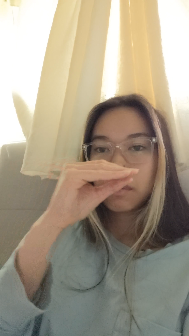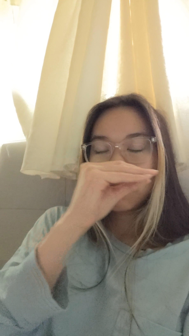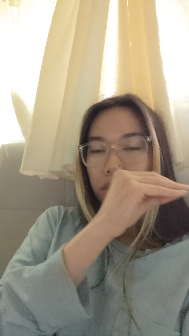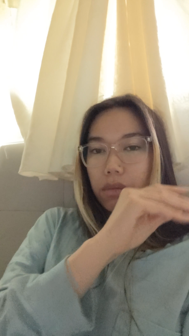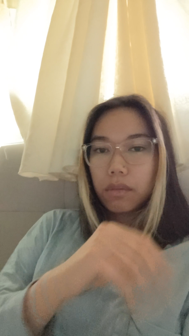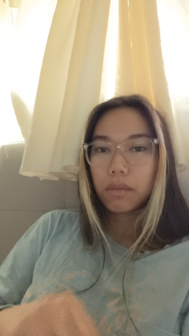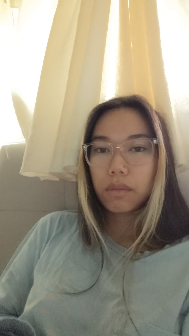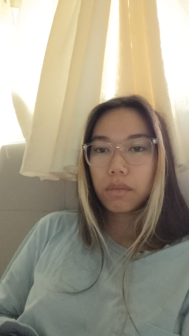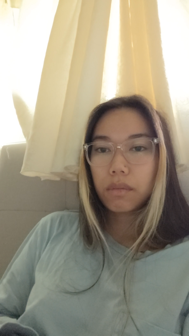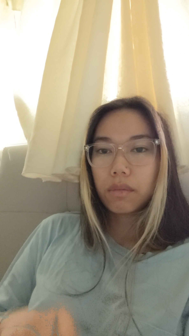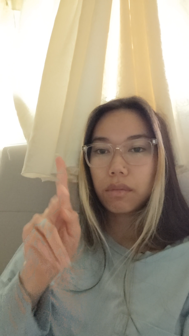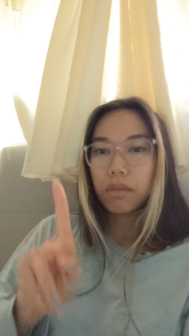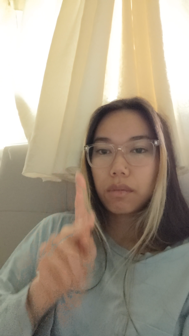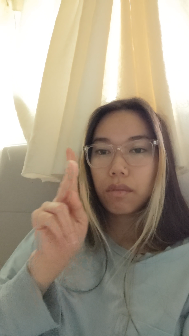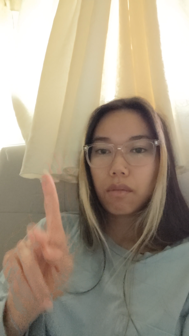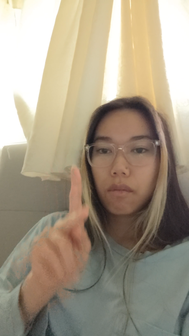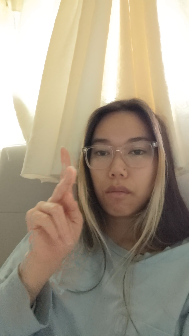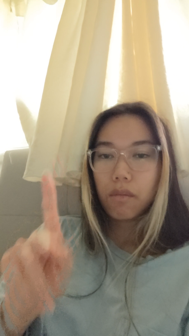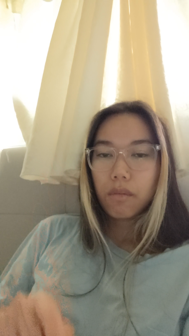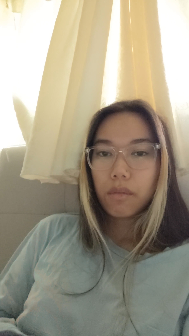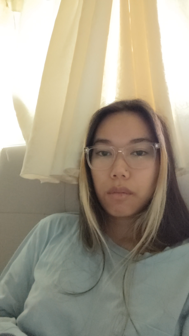people